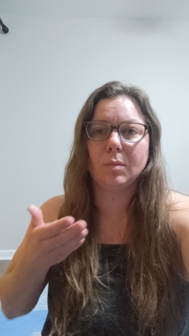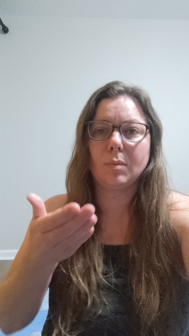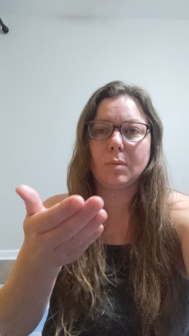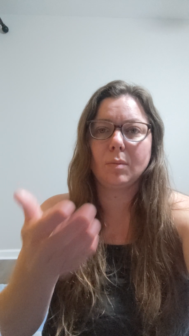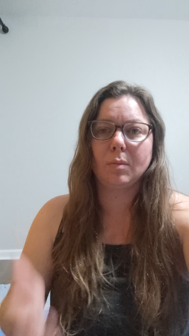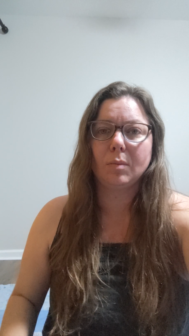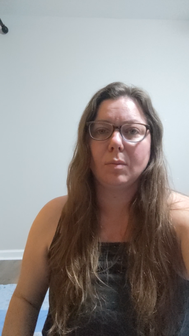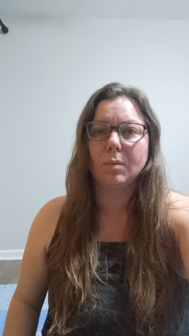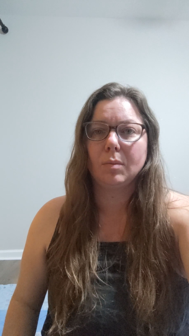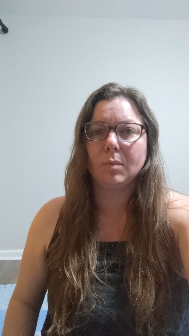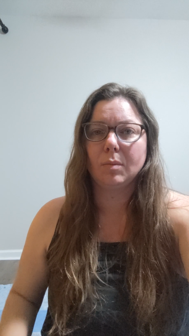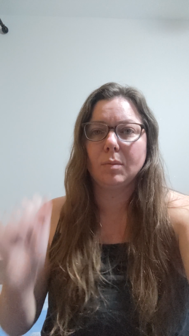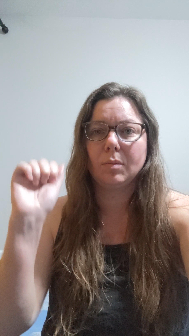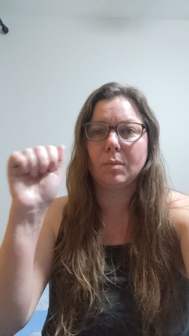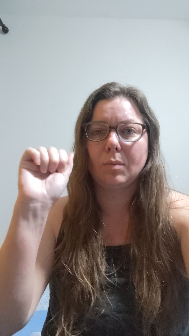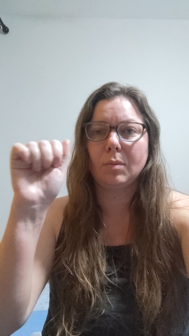knock